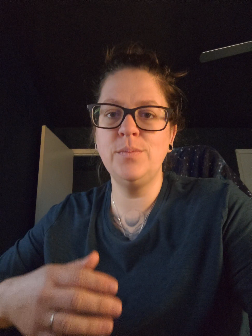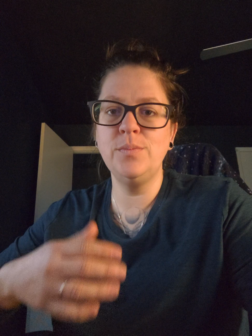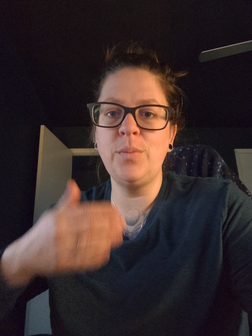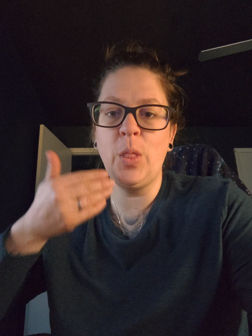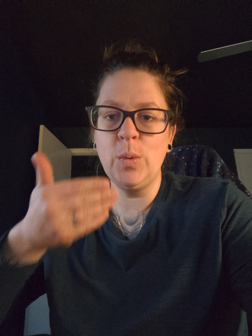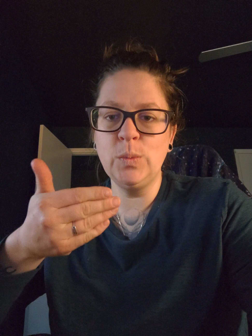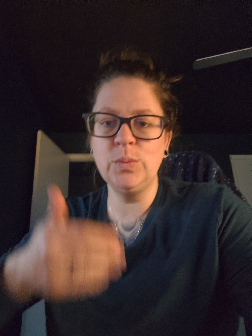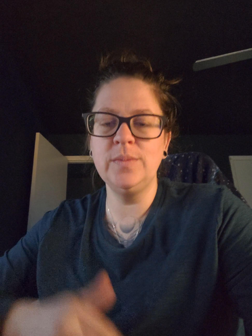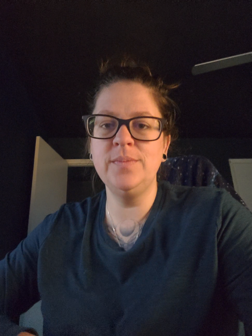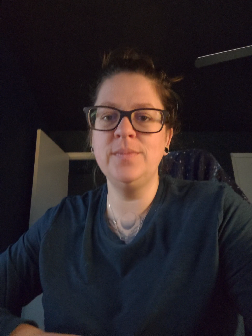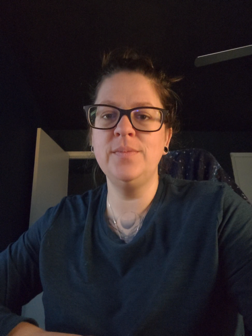close